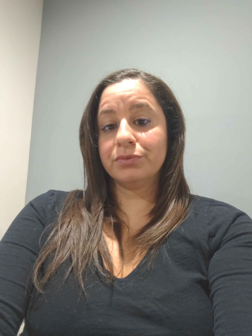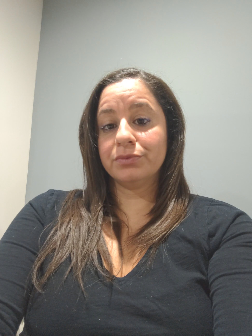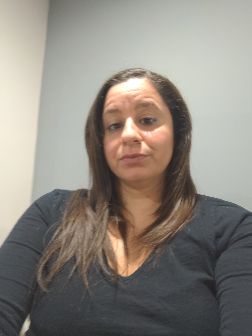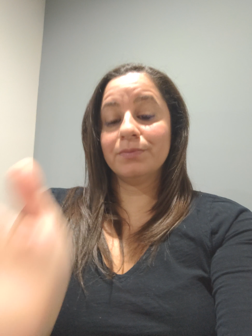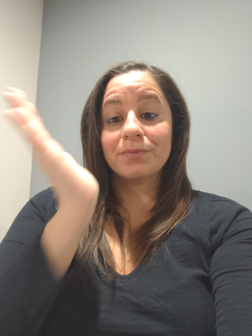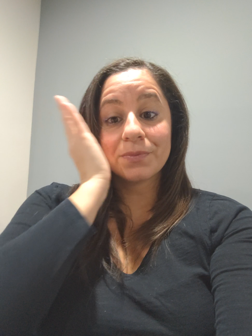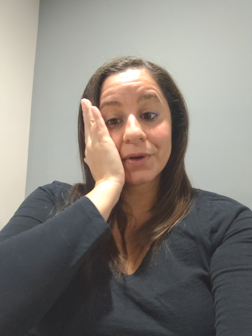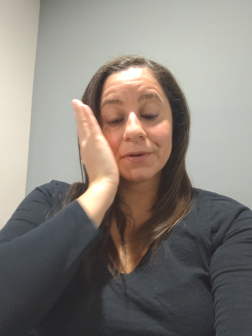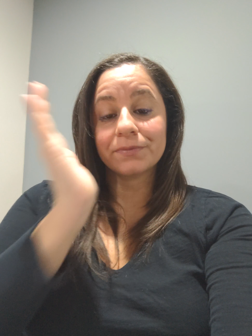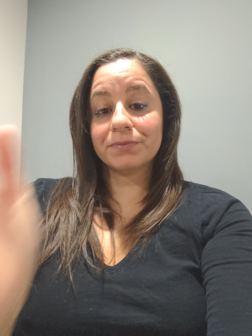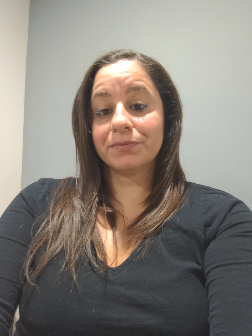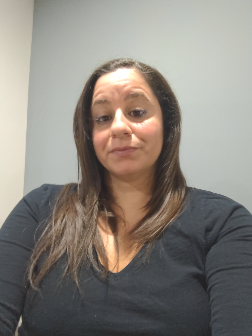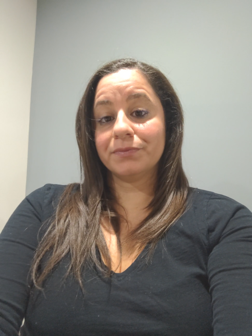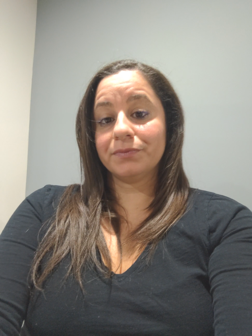bed